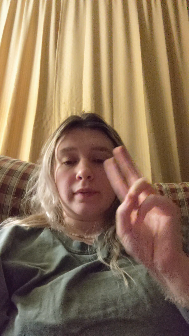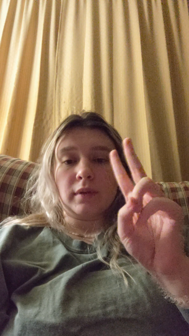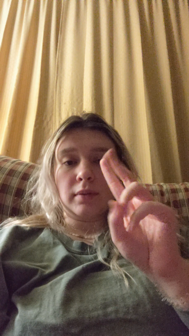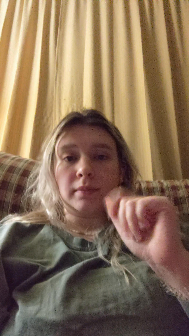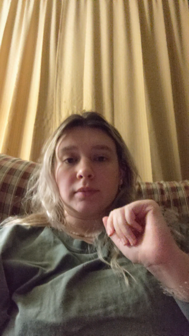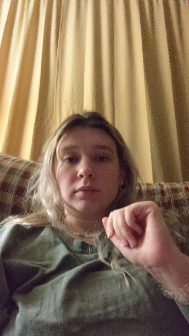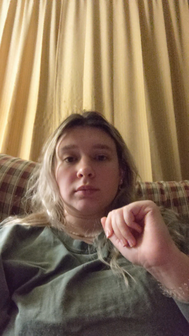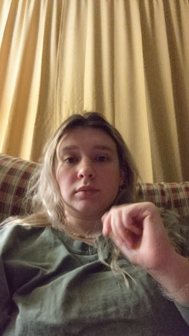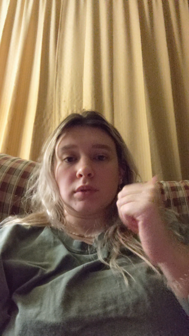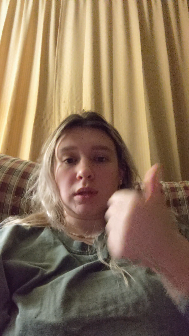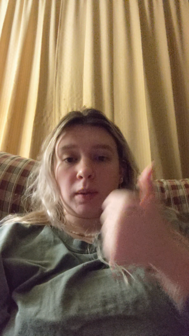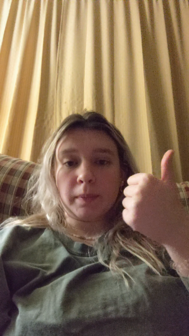help